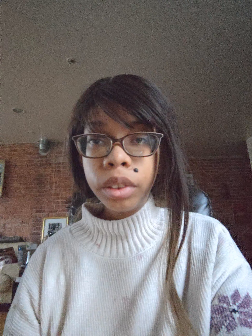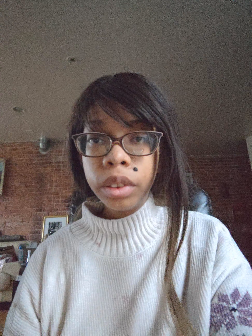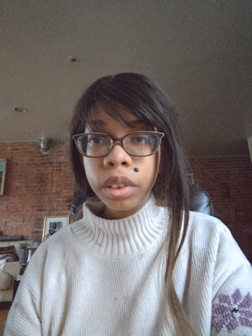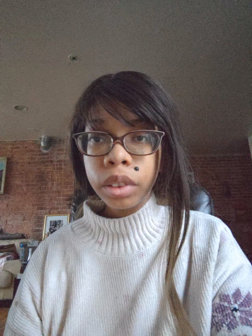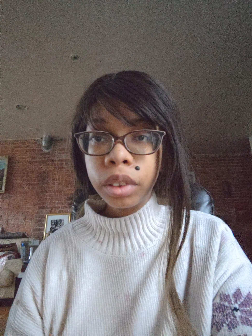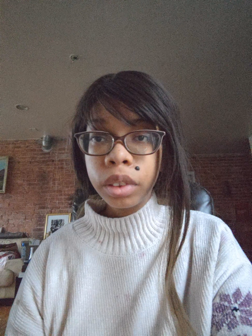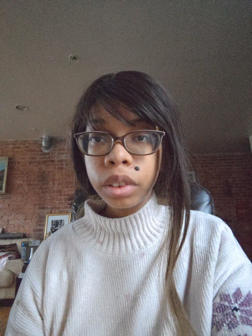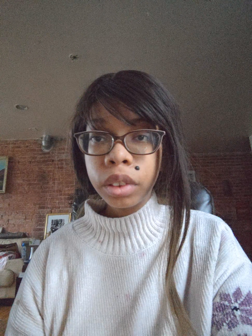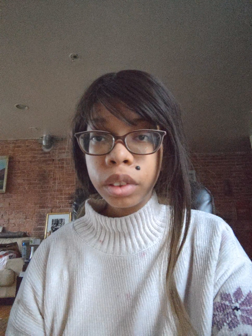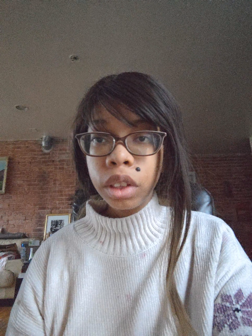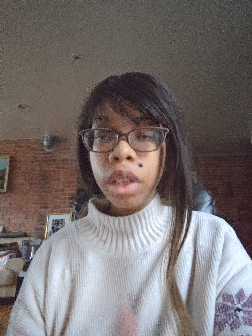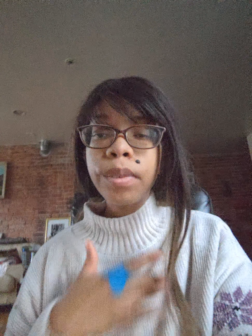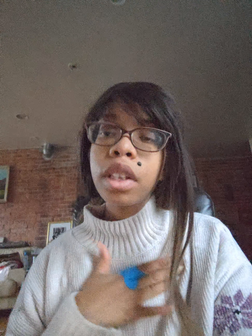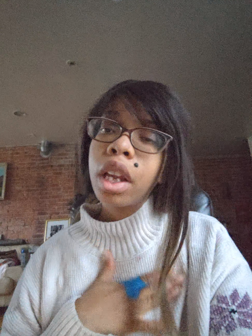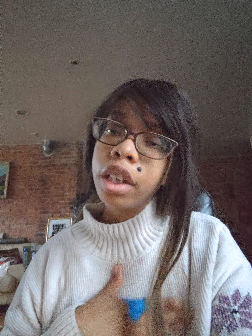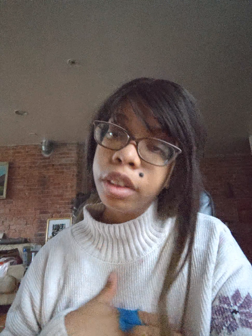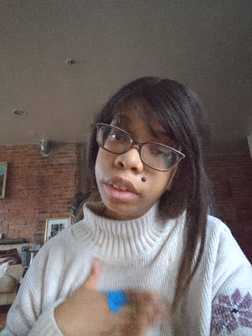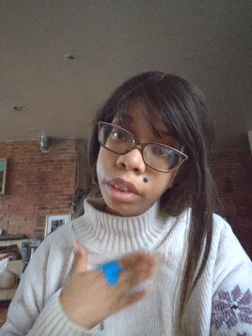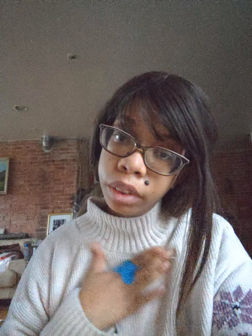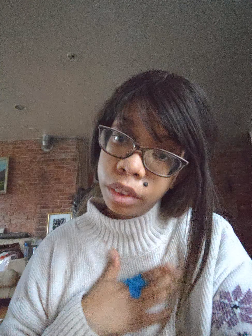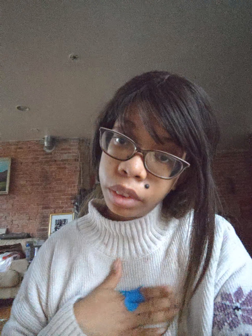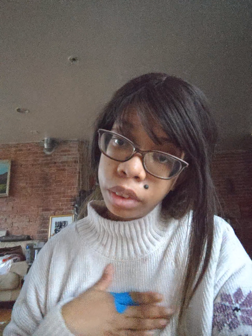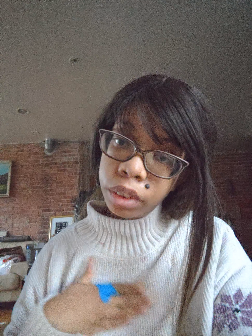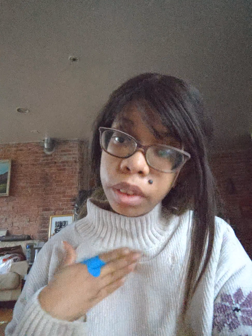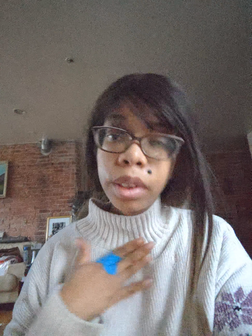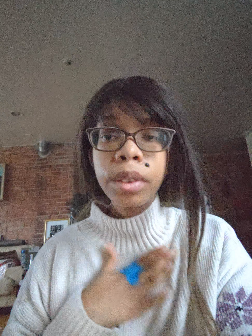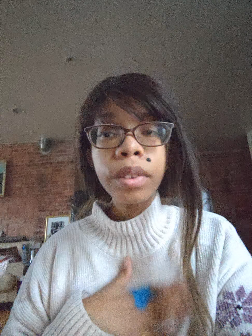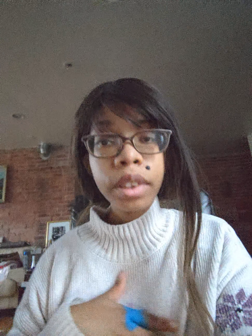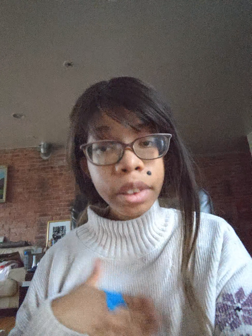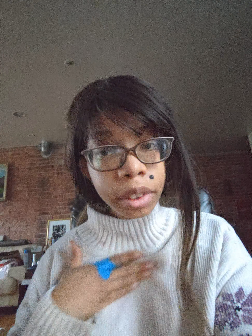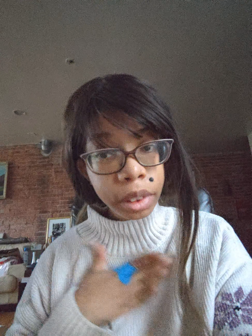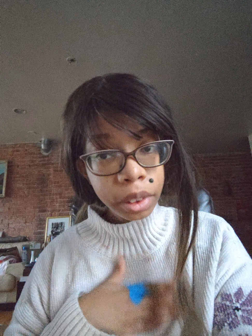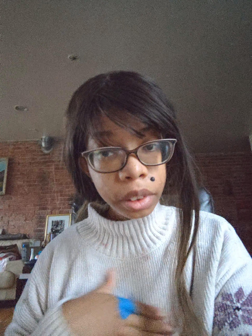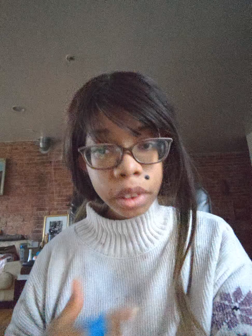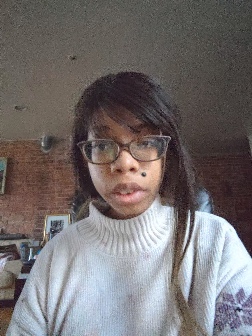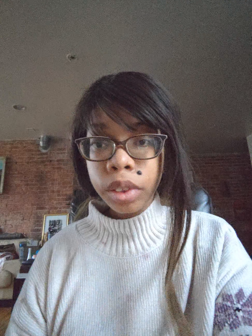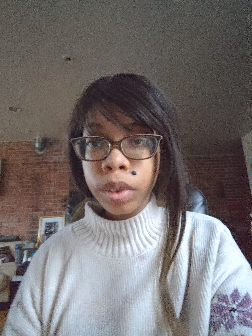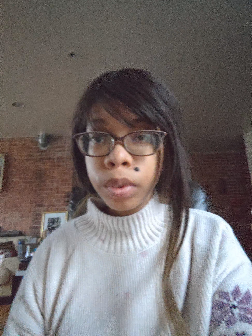please